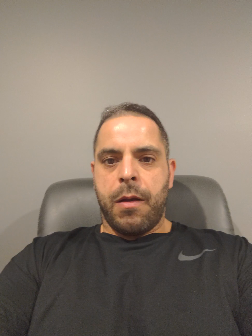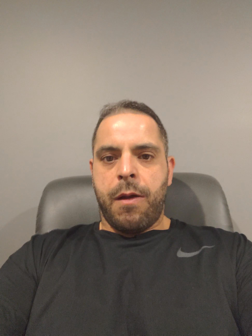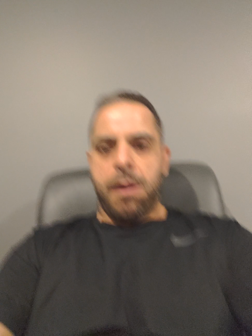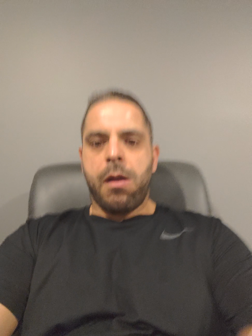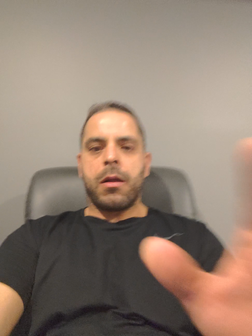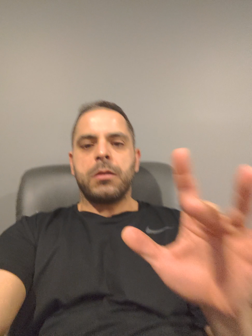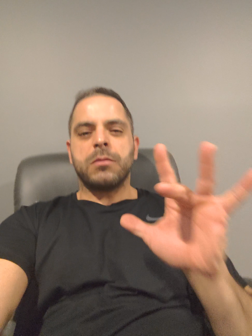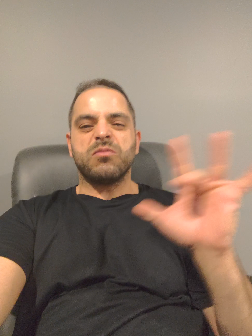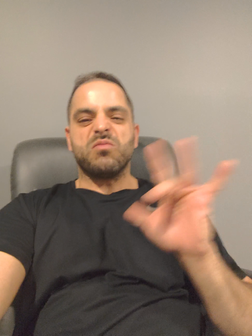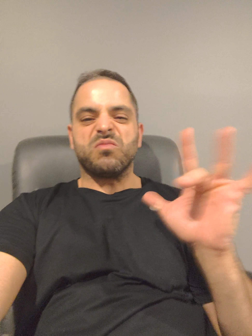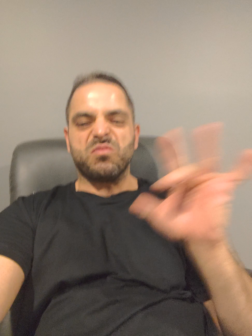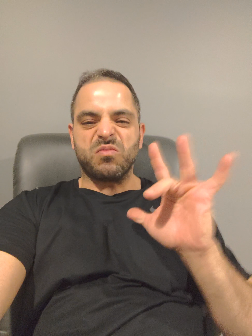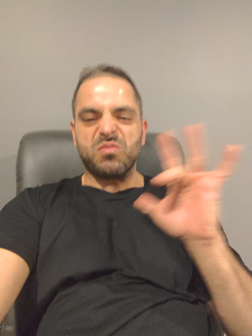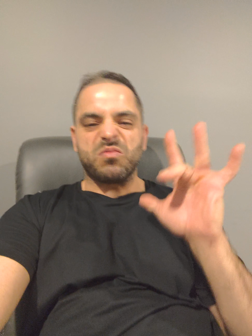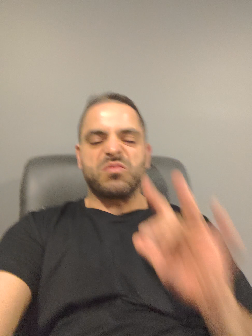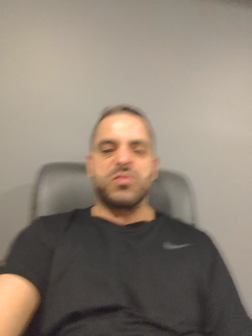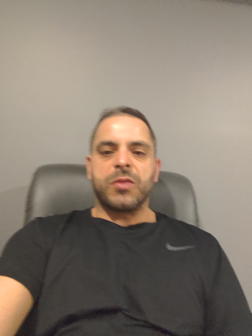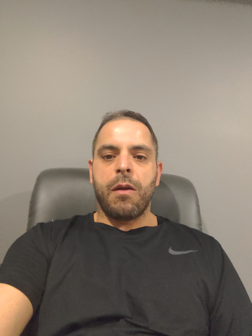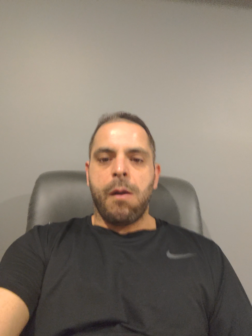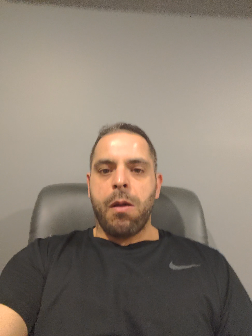yucky